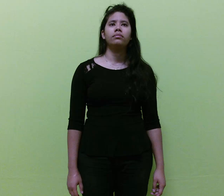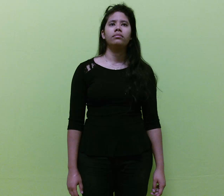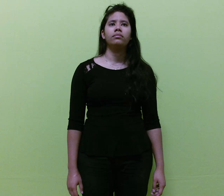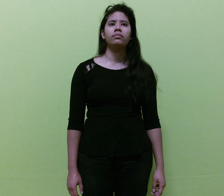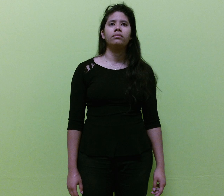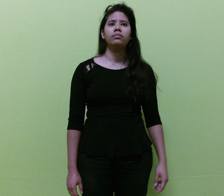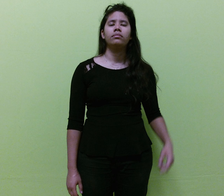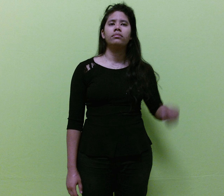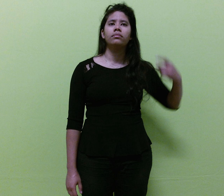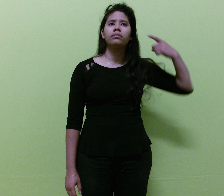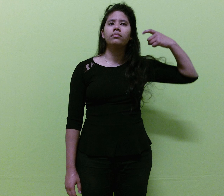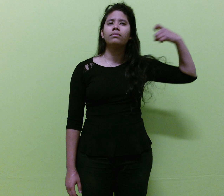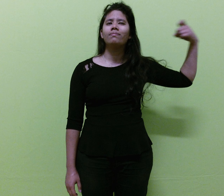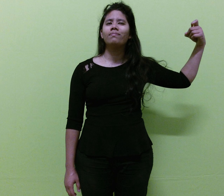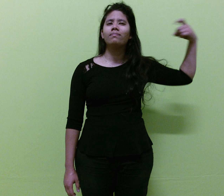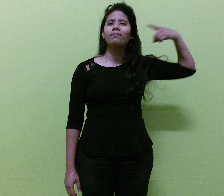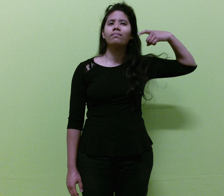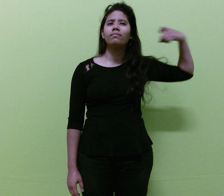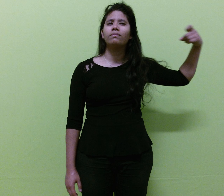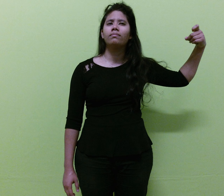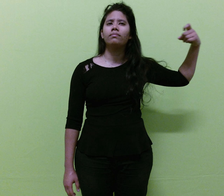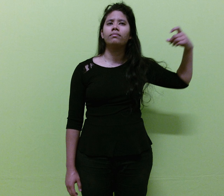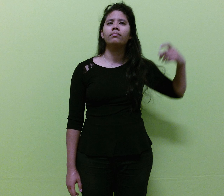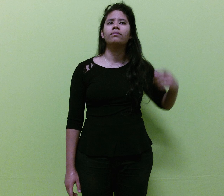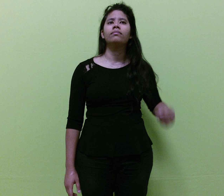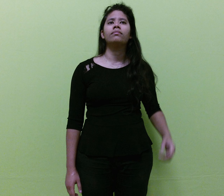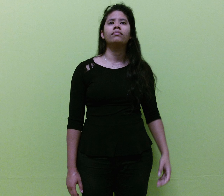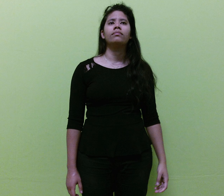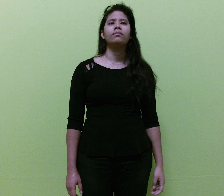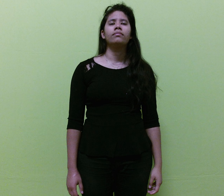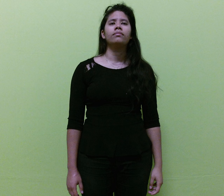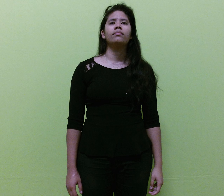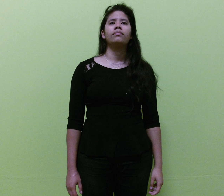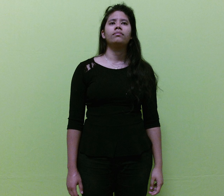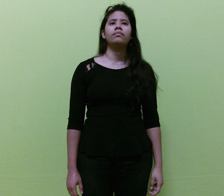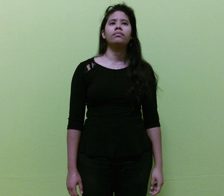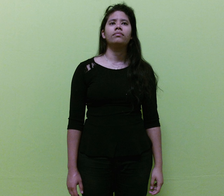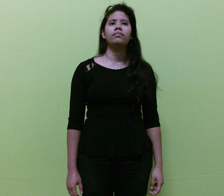barulho